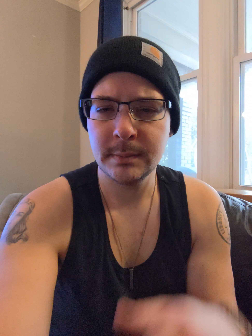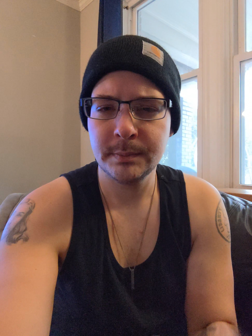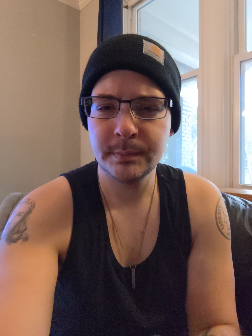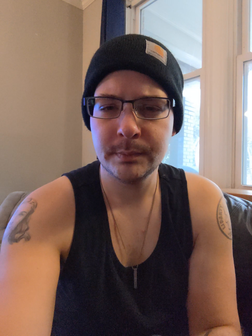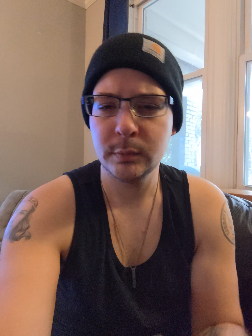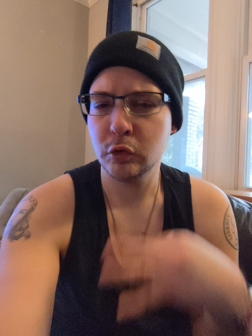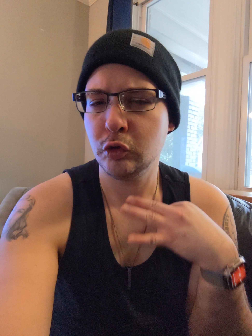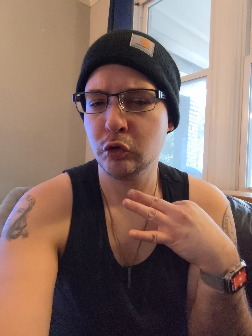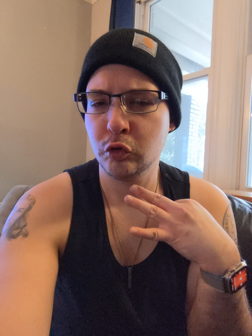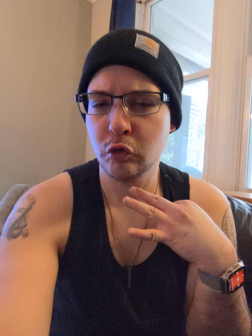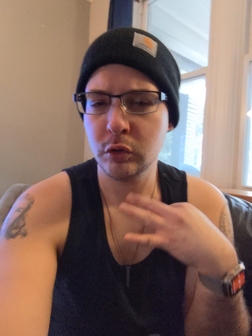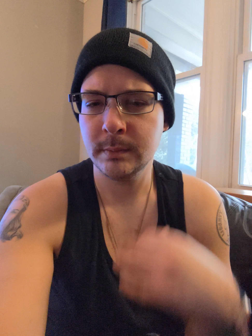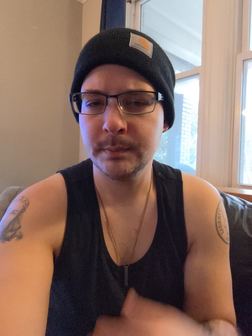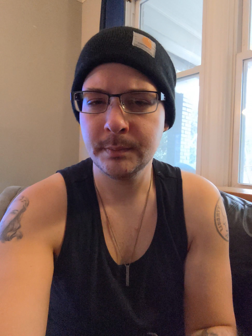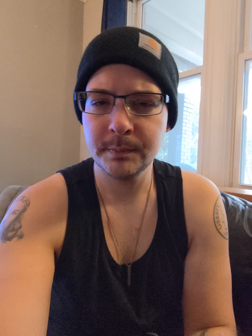shirt